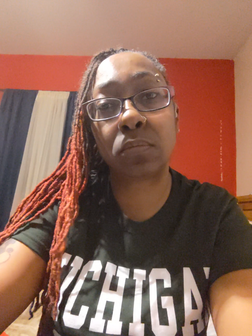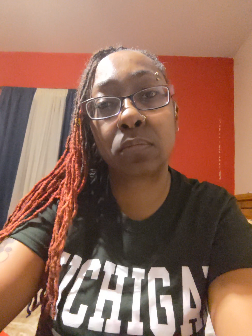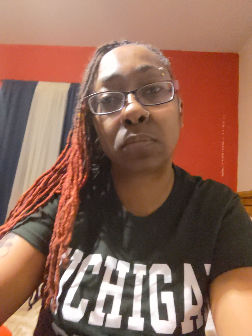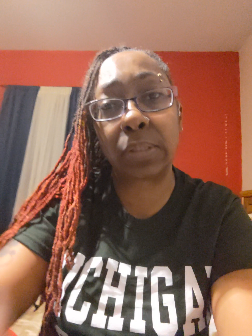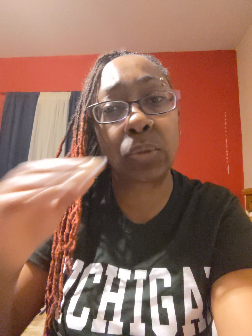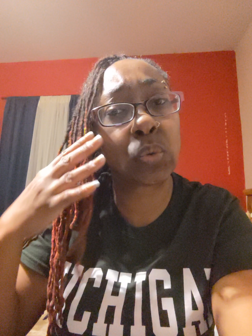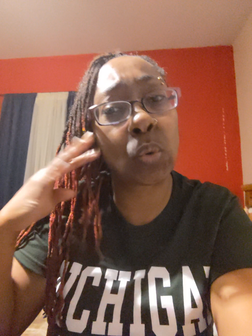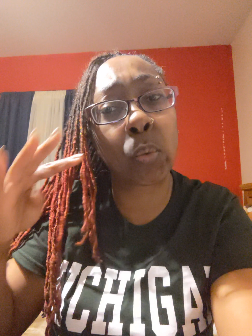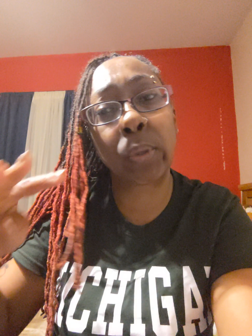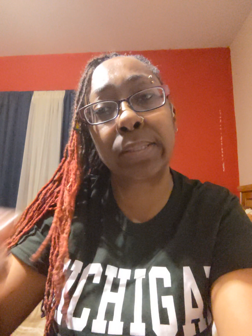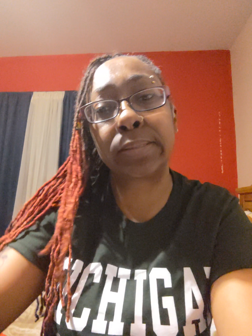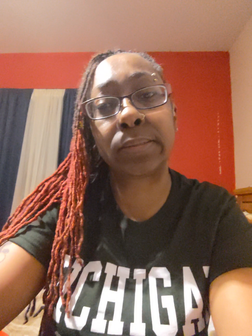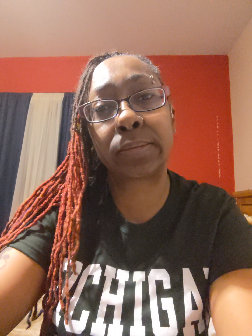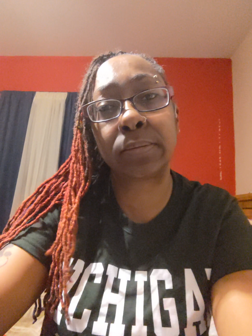noisy